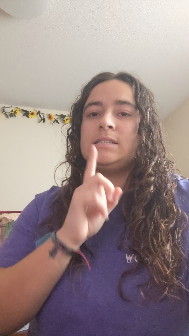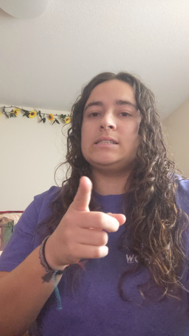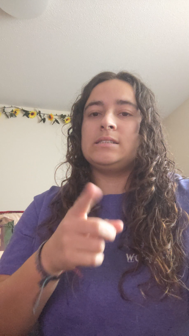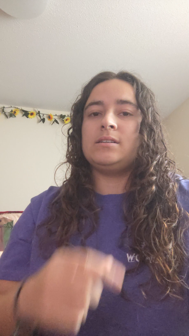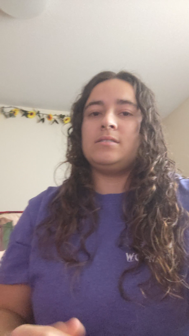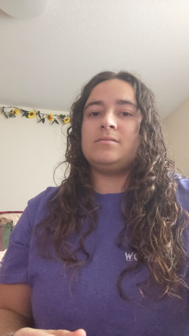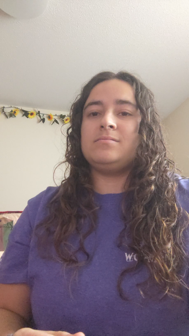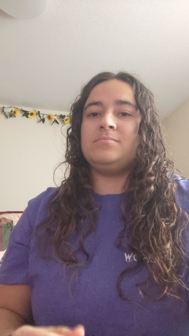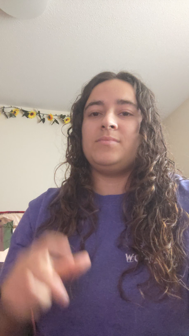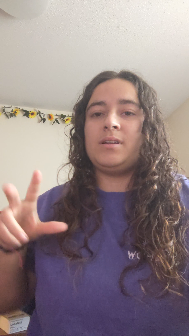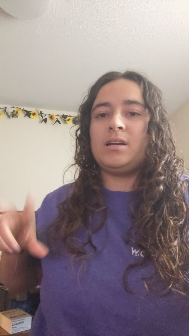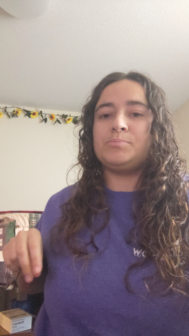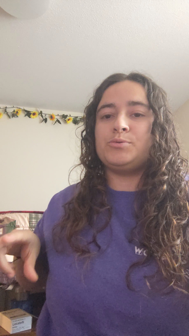diaper